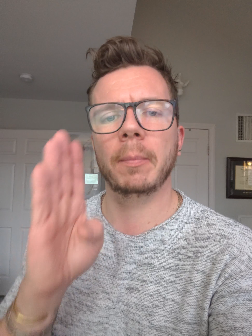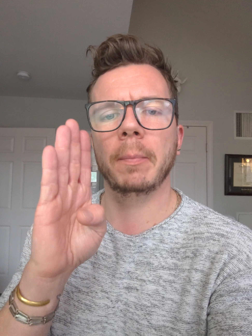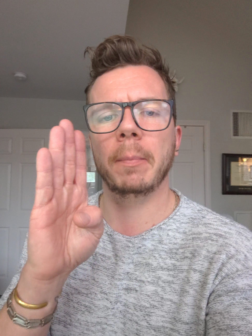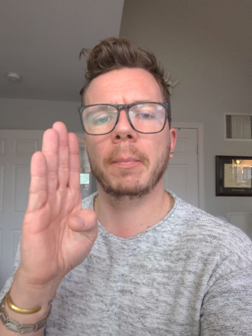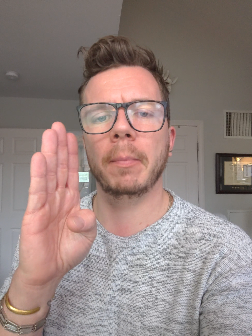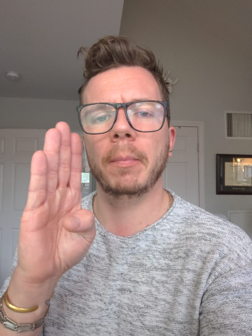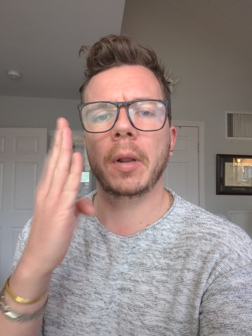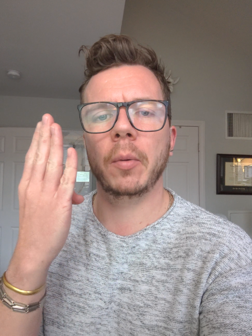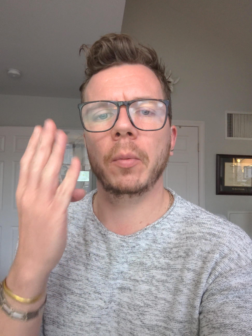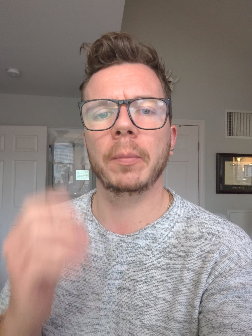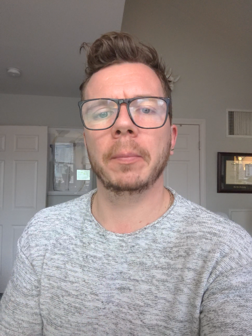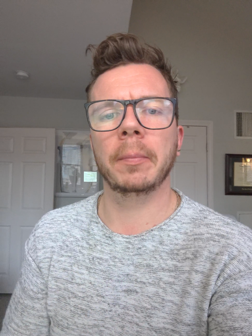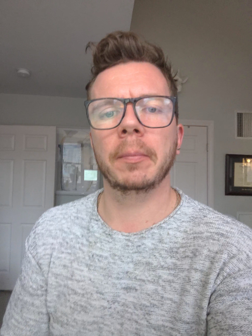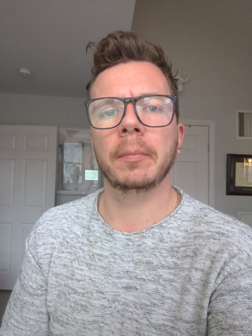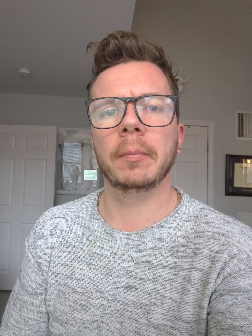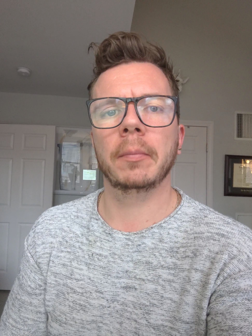blue